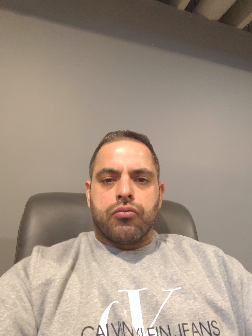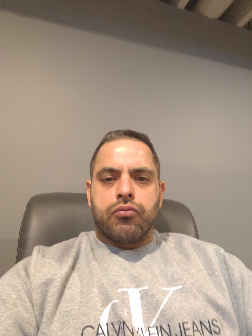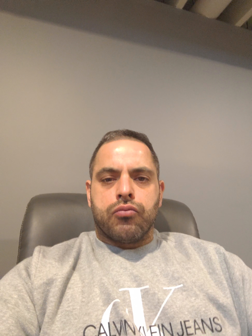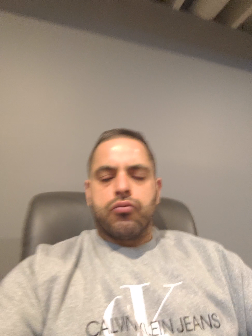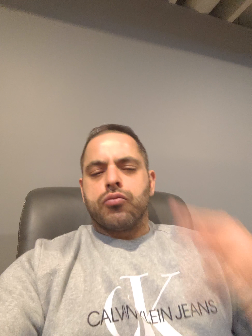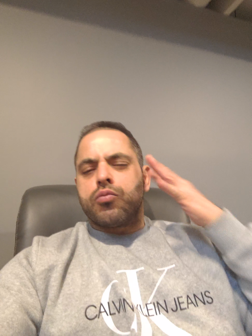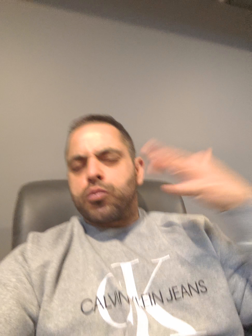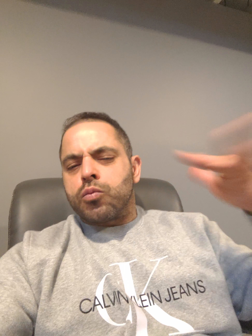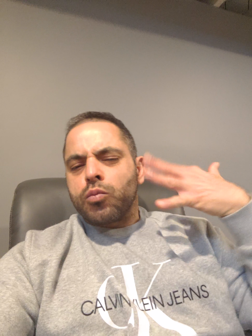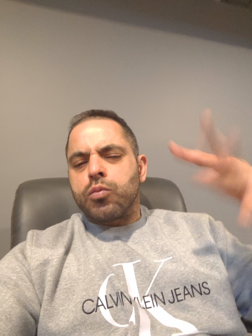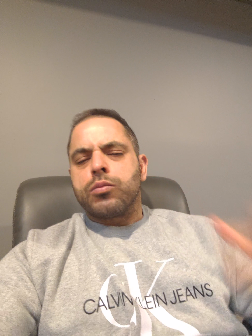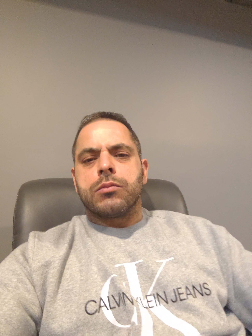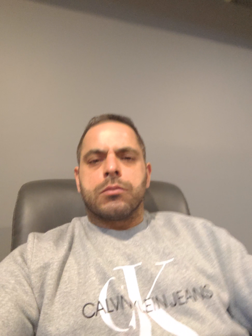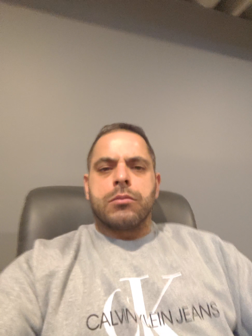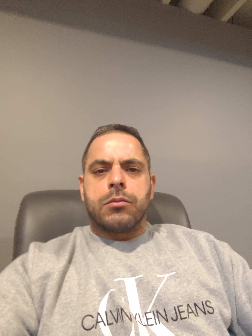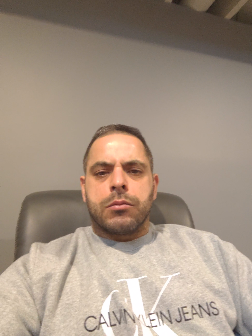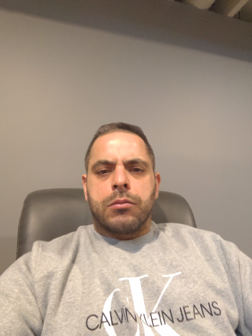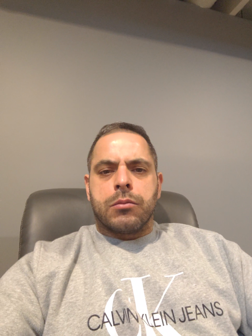noisy